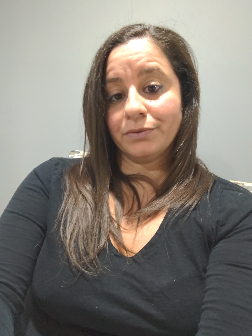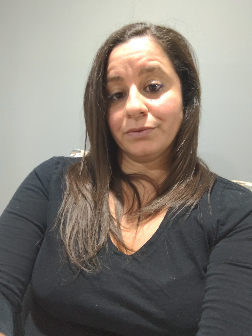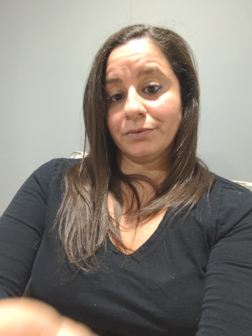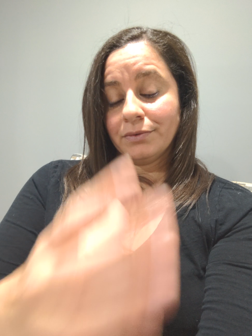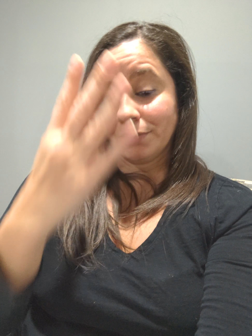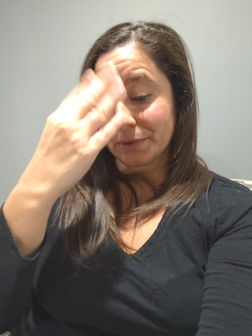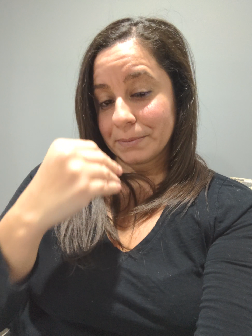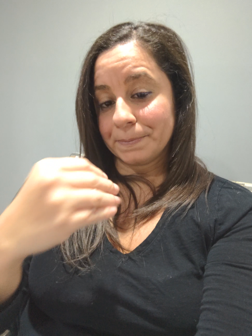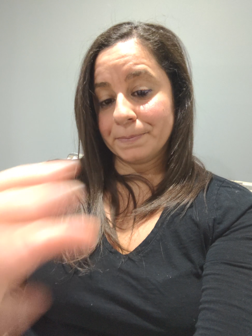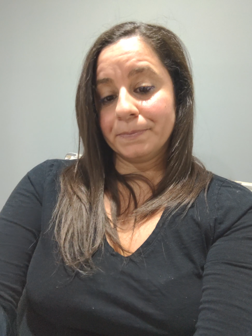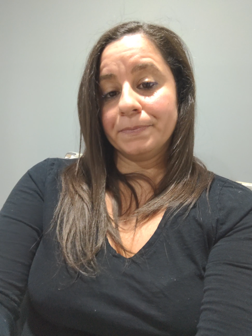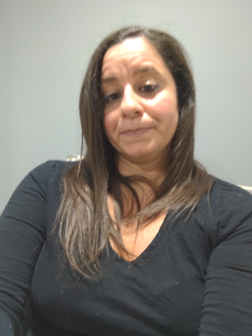sleep